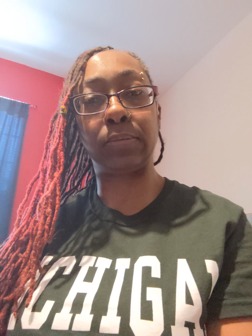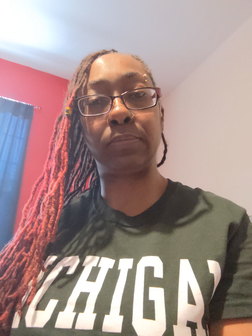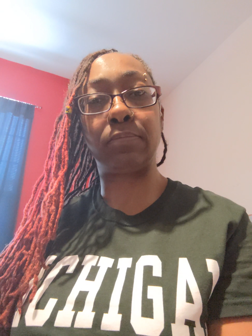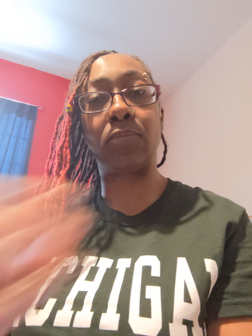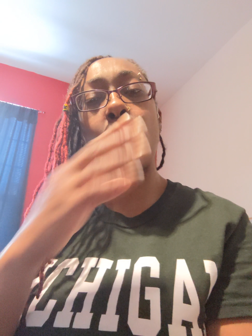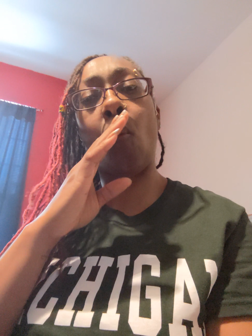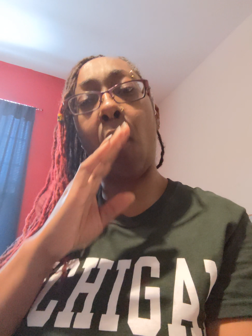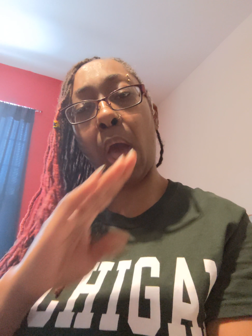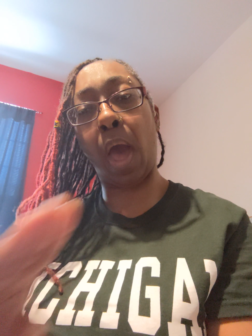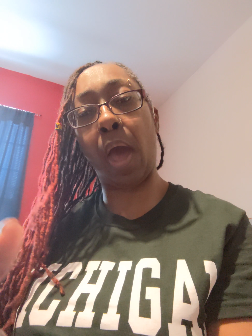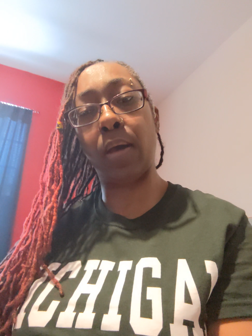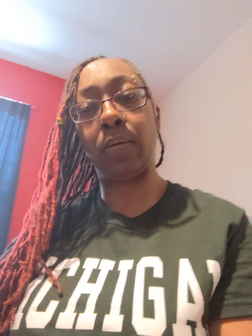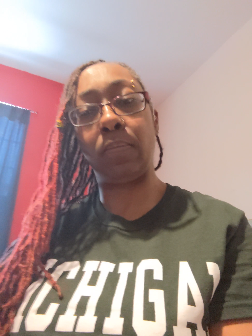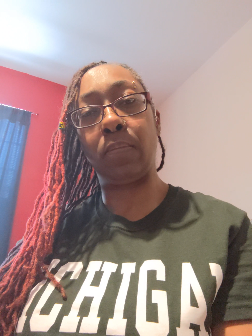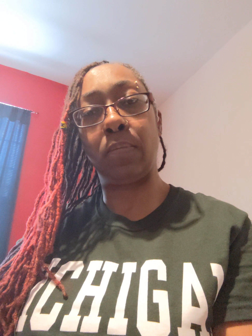quiet